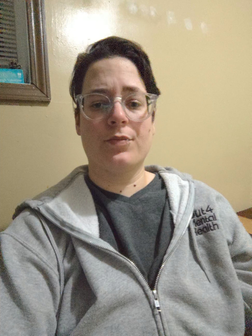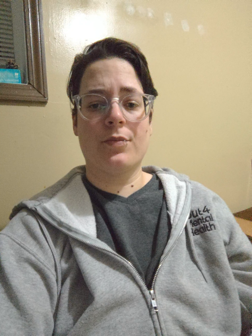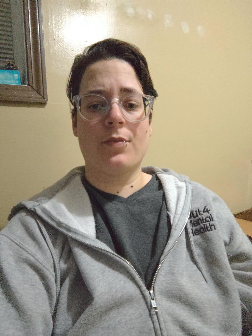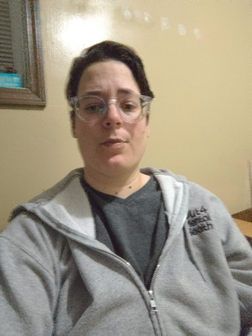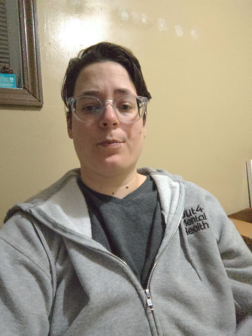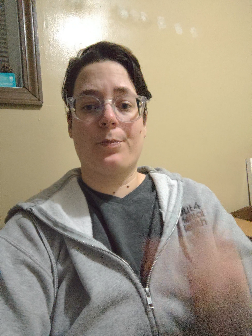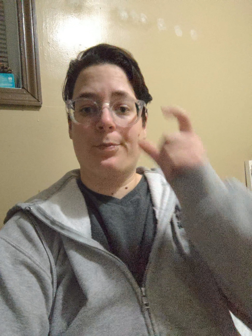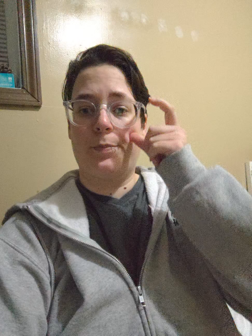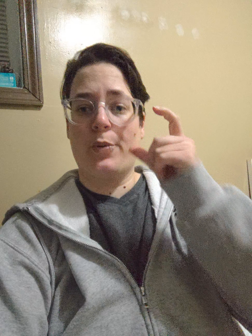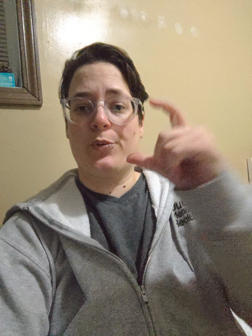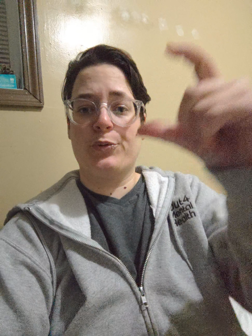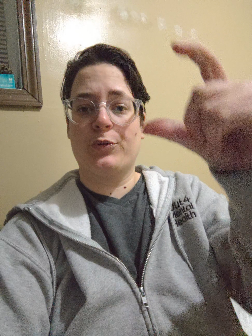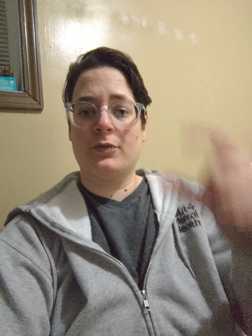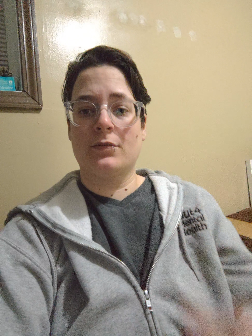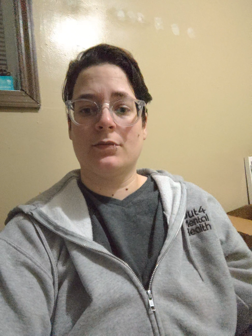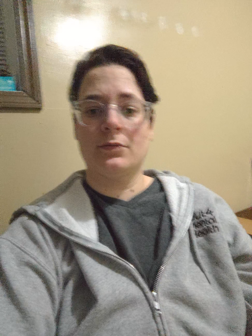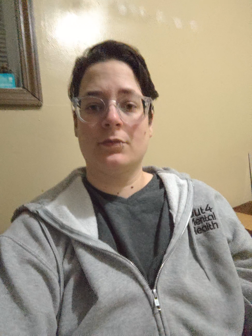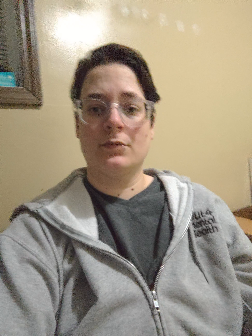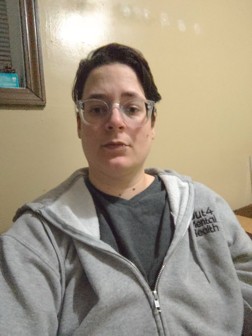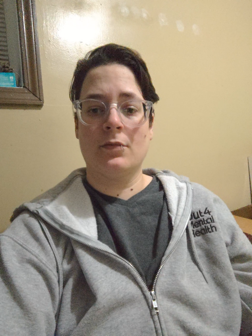moon